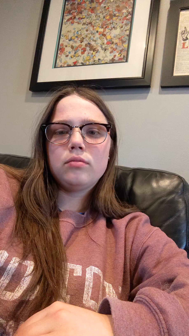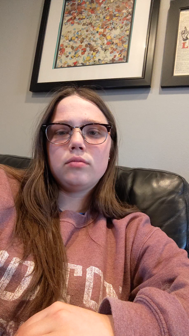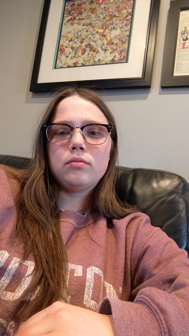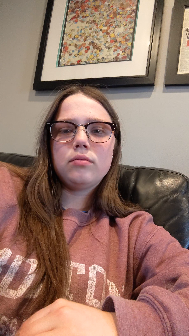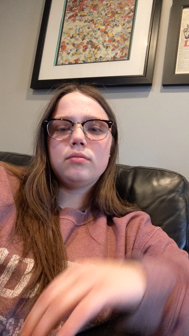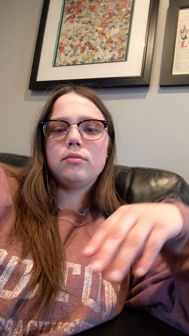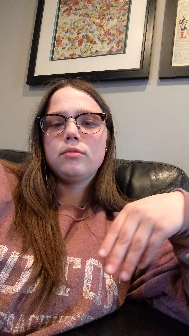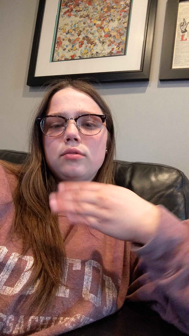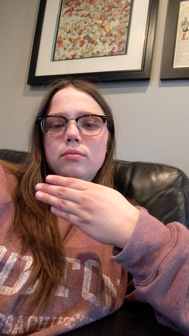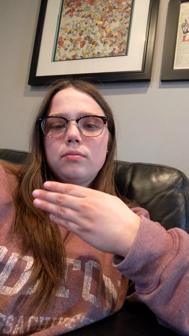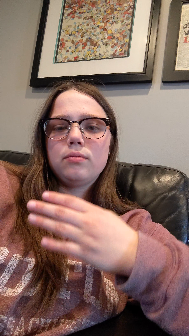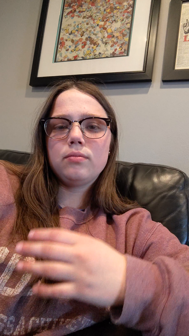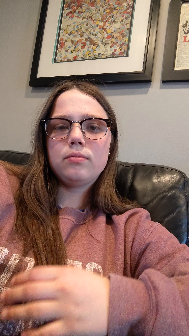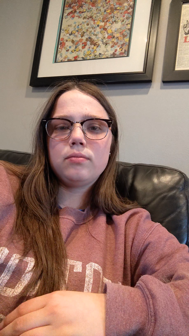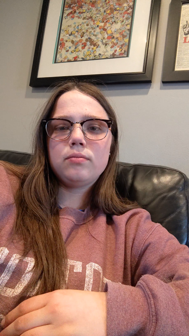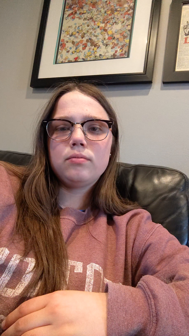kick